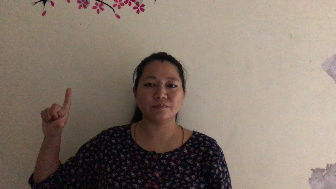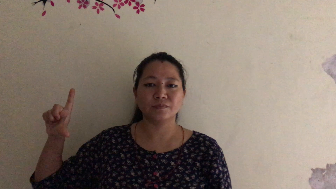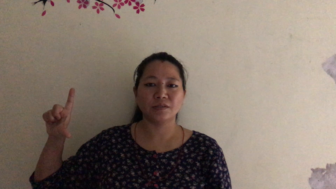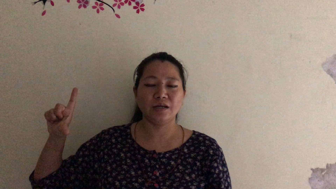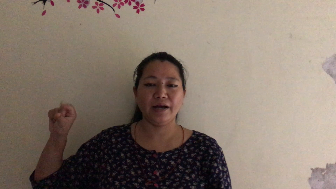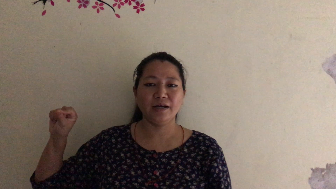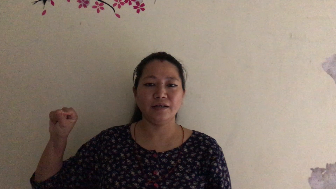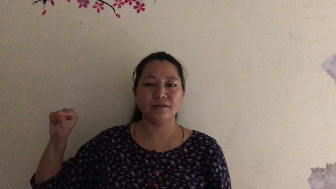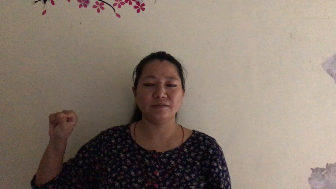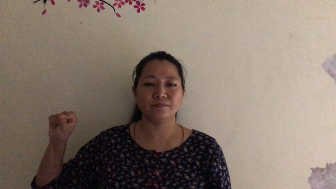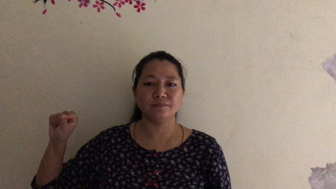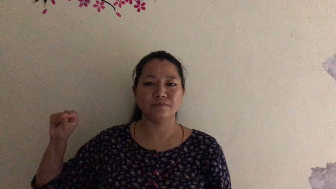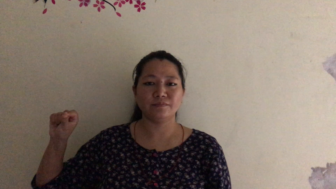आ